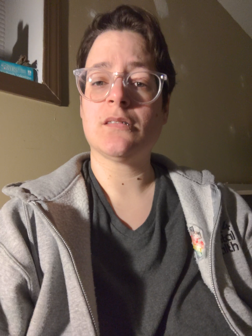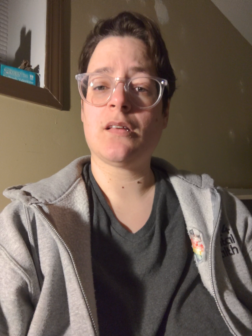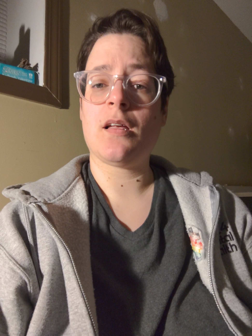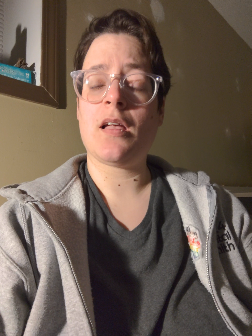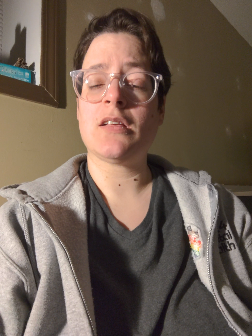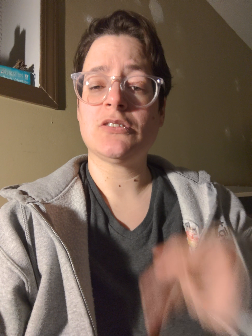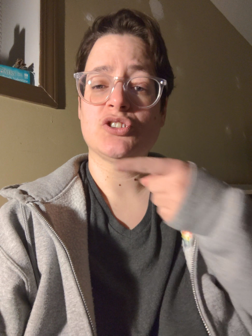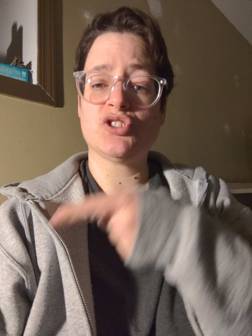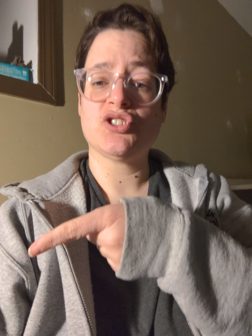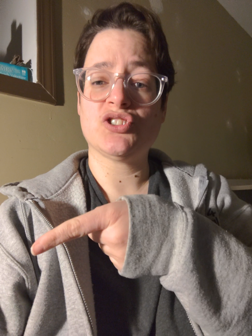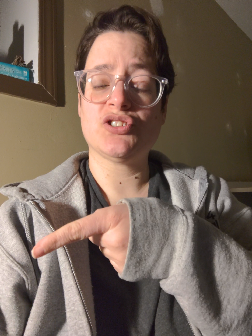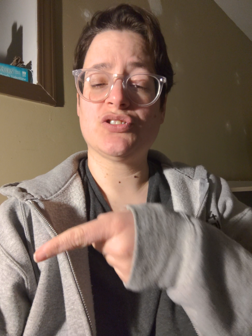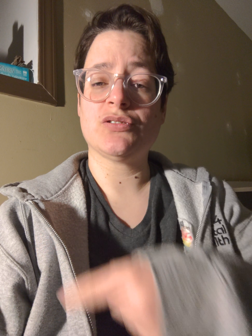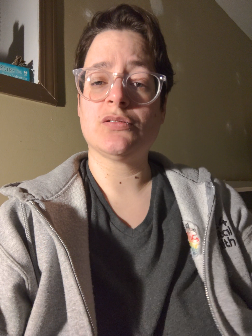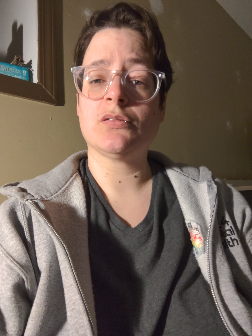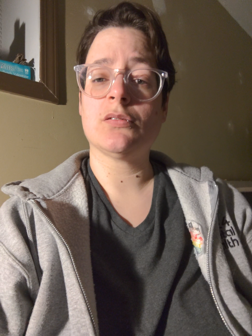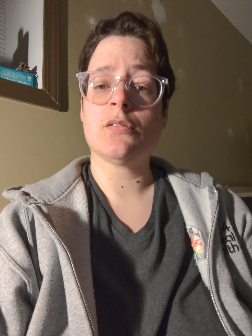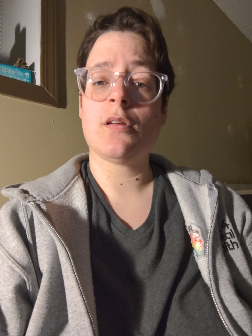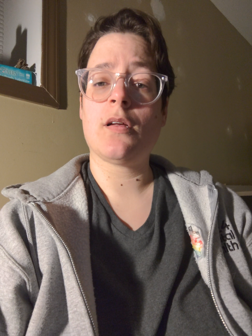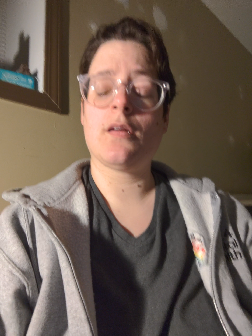he/she/it